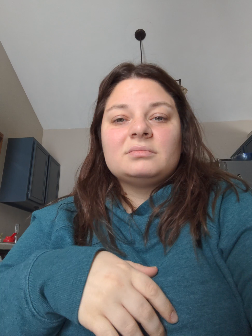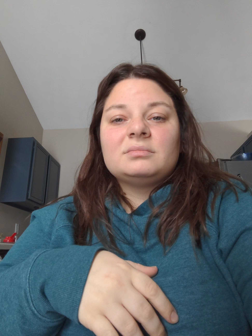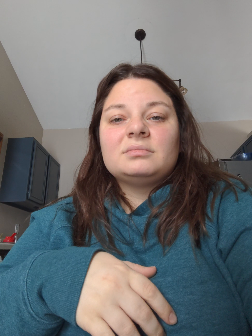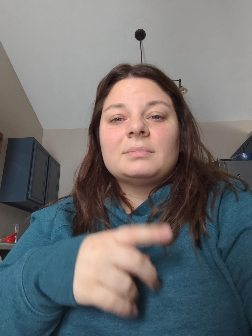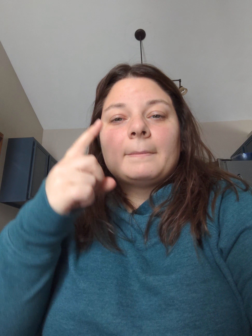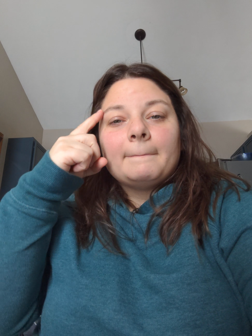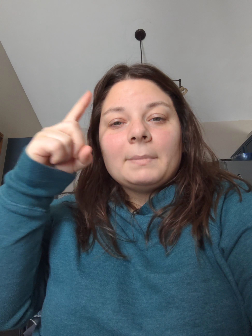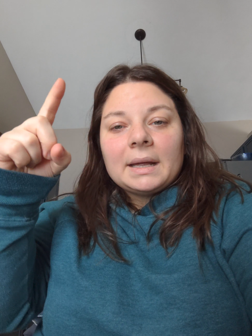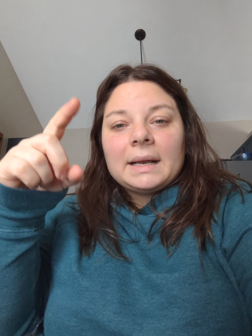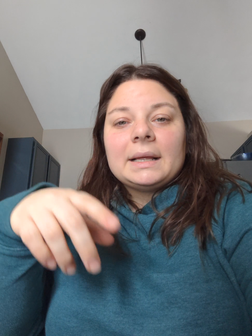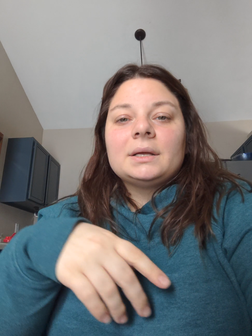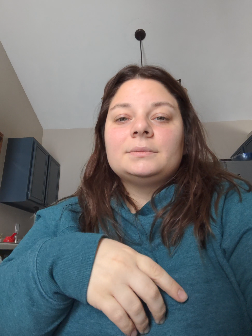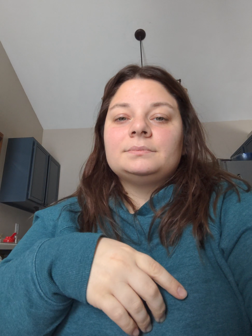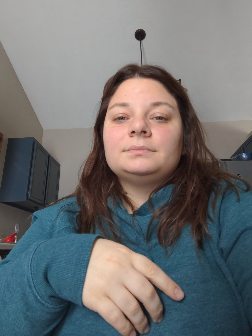penny